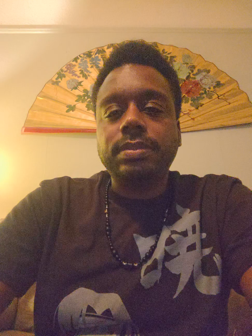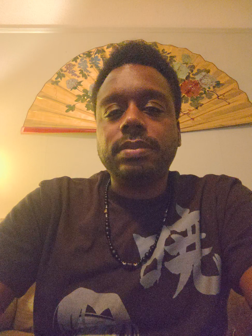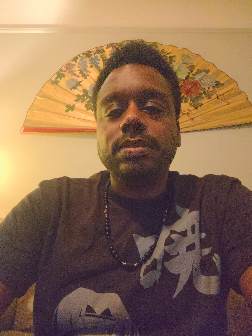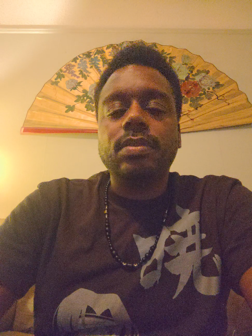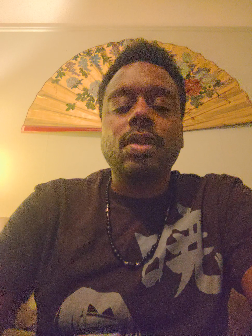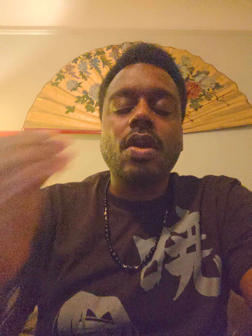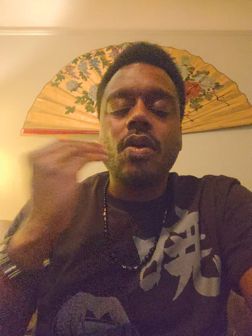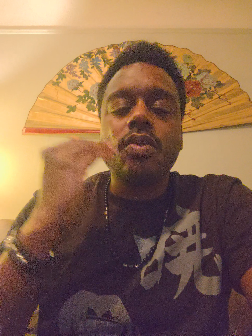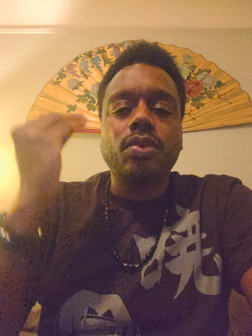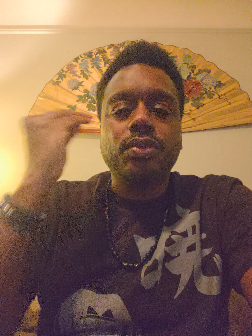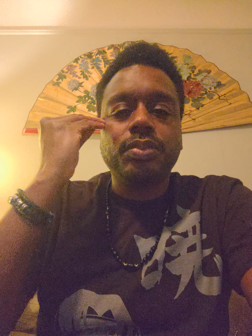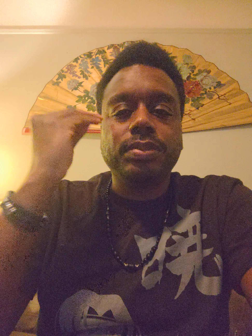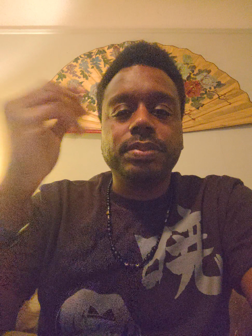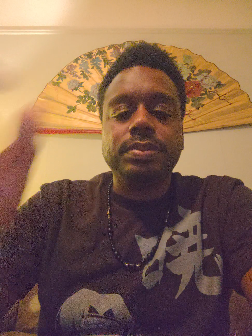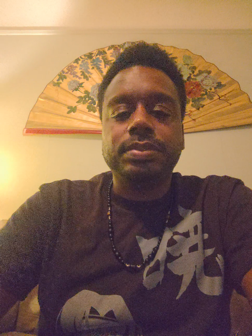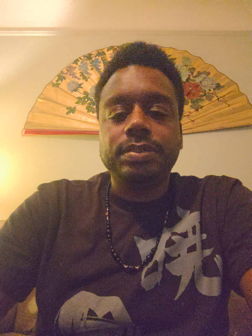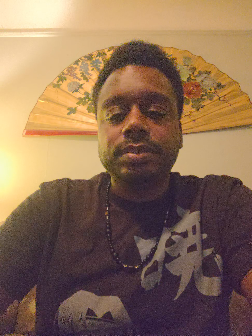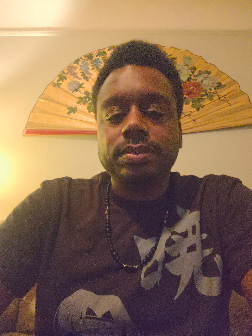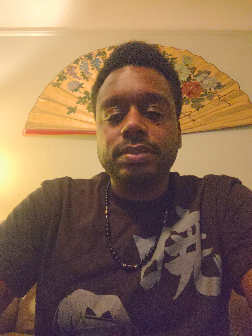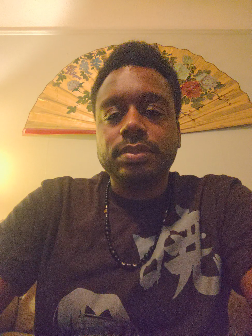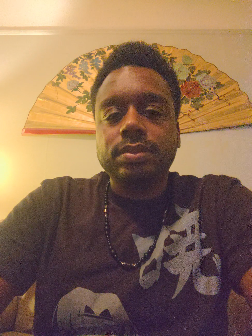home